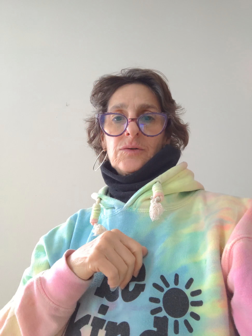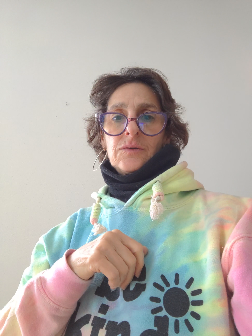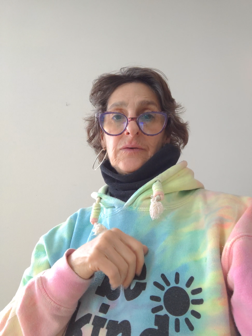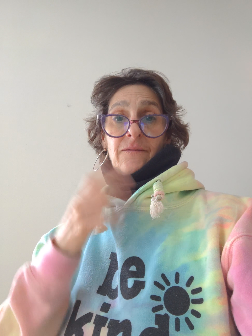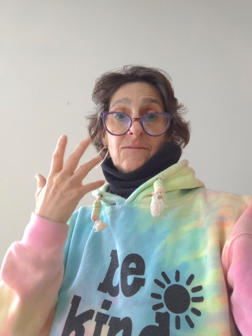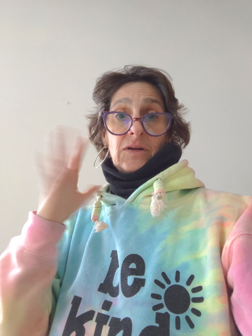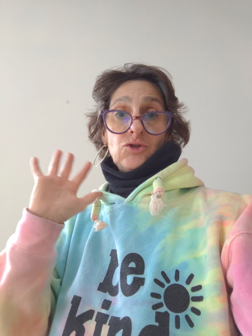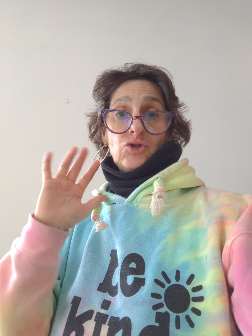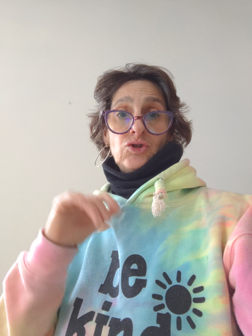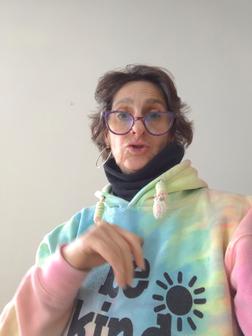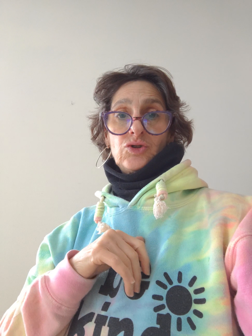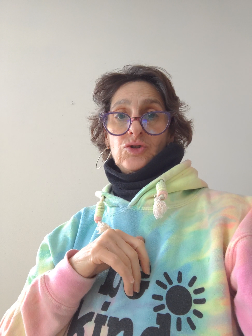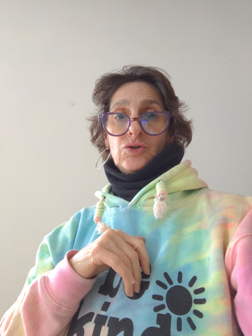finish